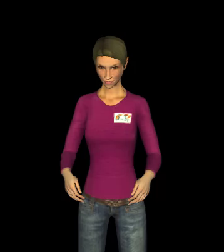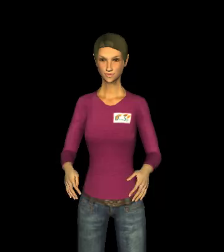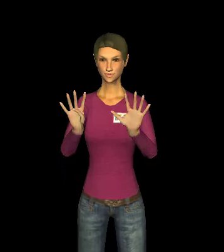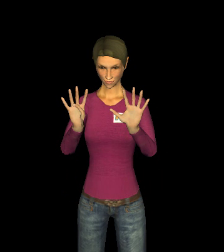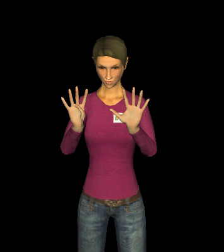9